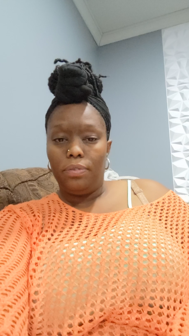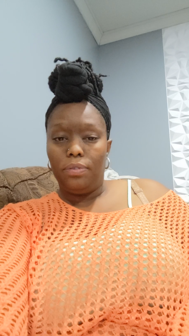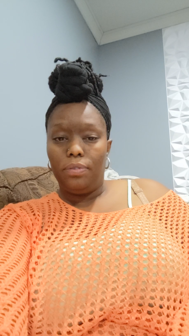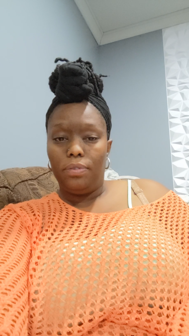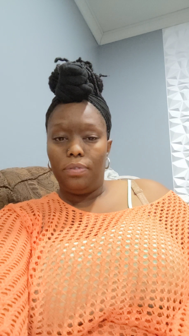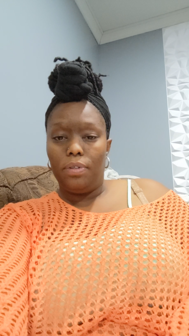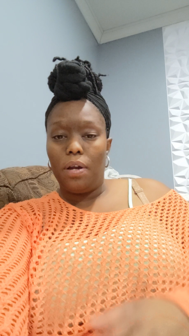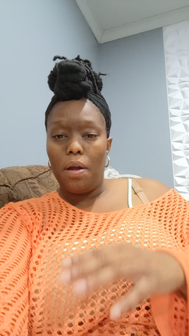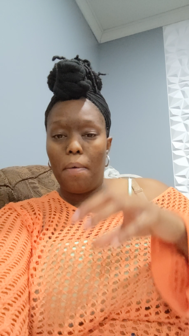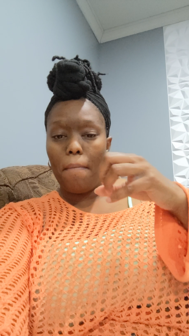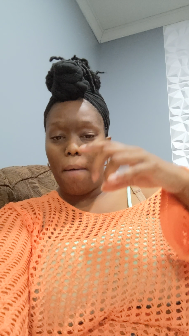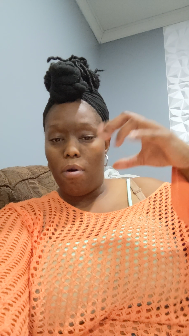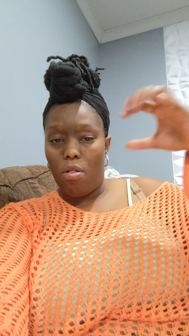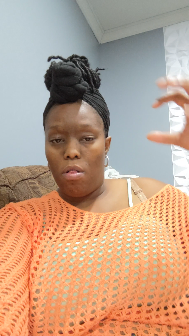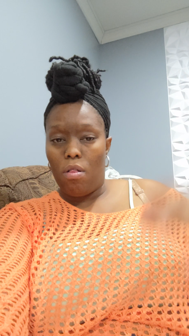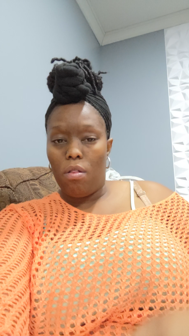bubbles